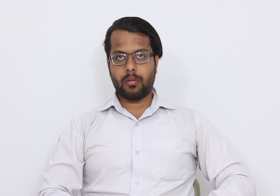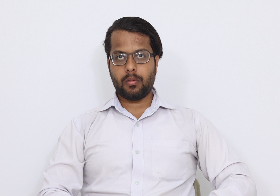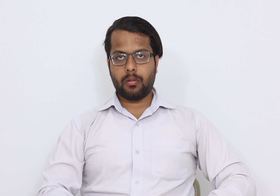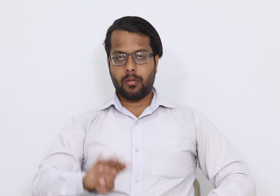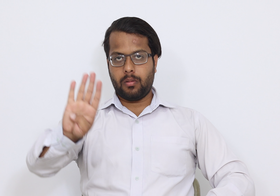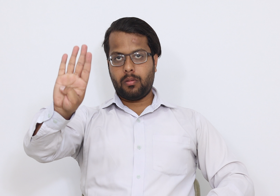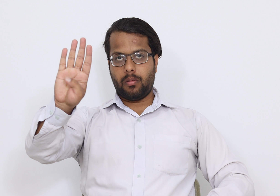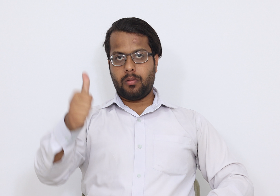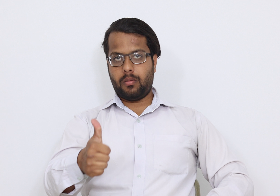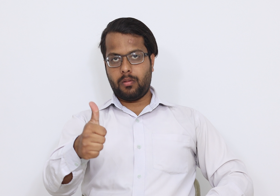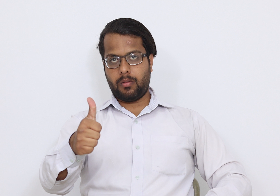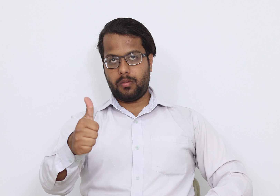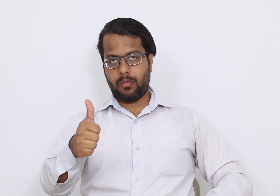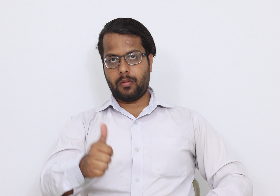best